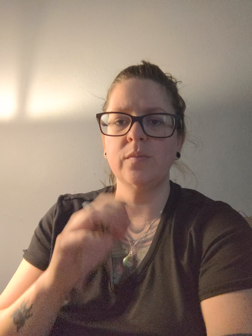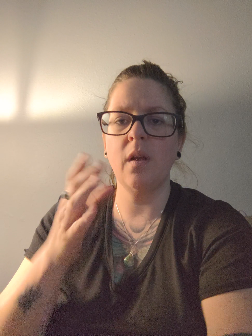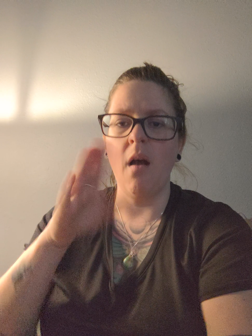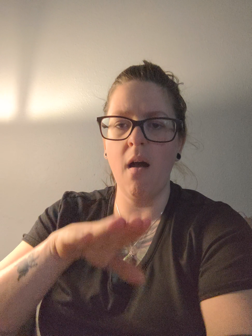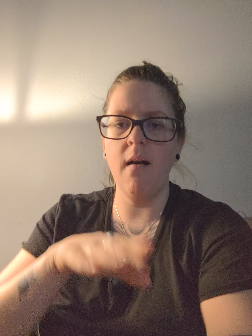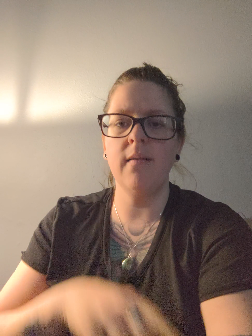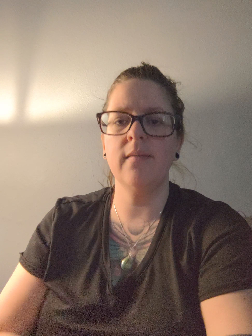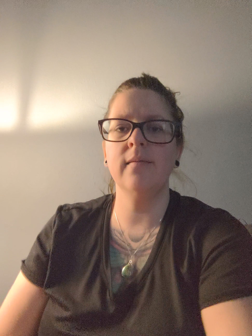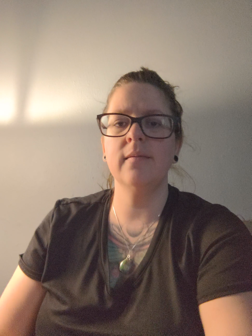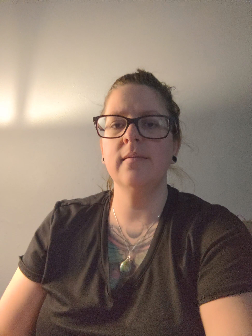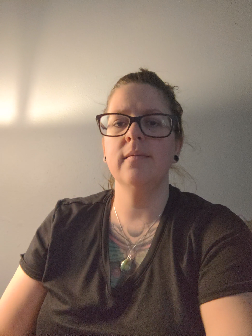on